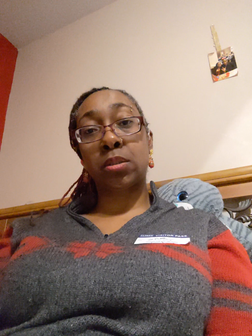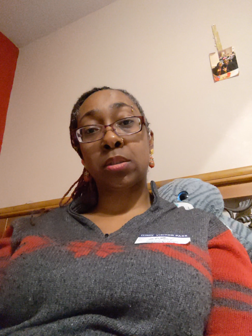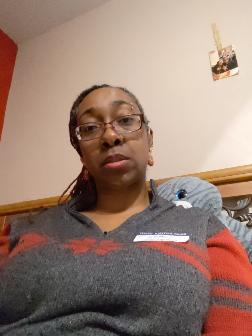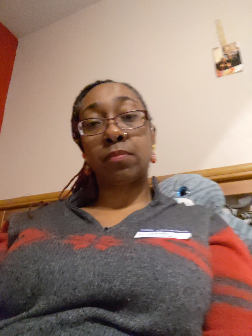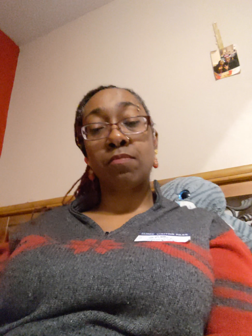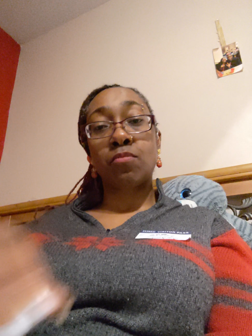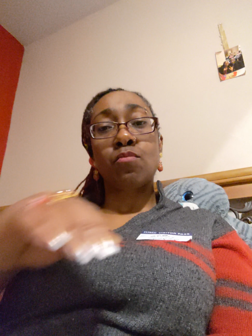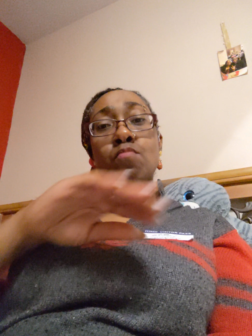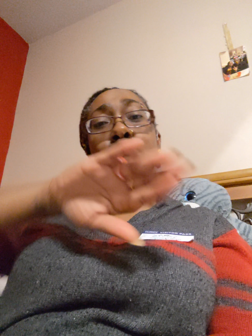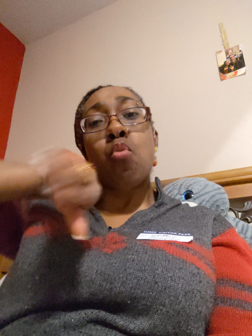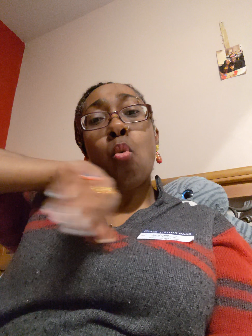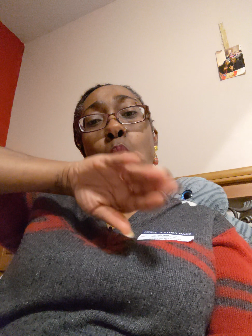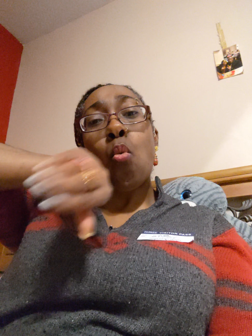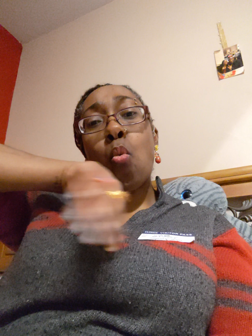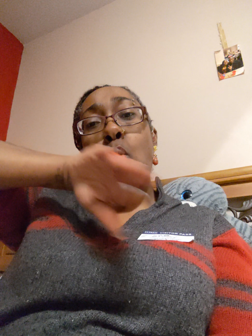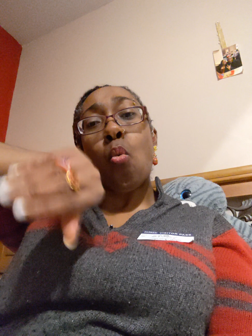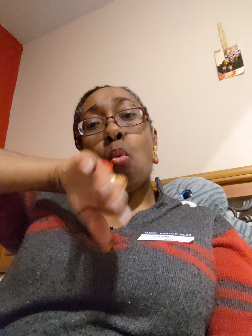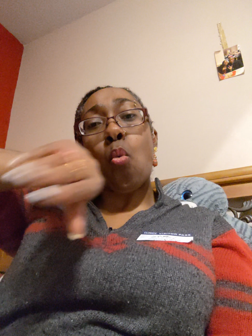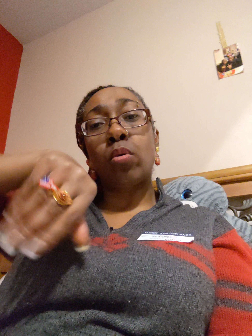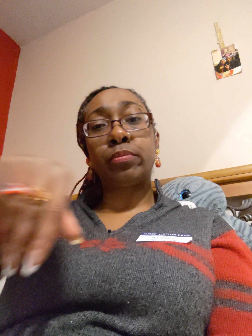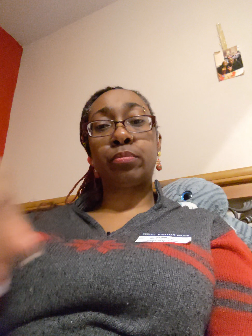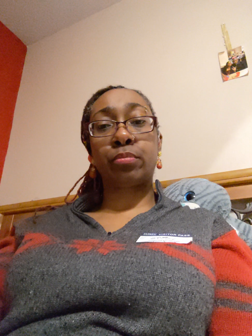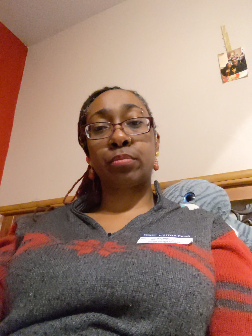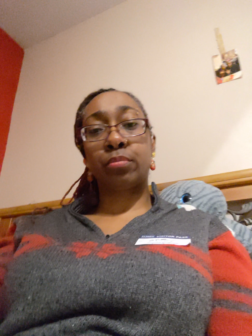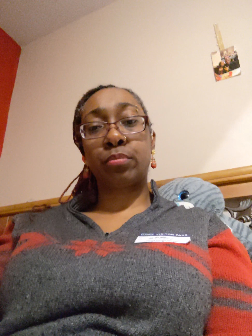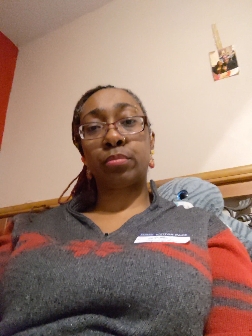pool